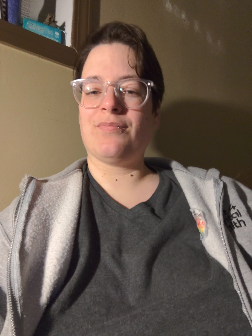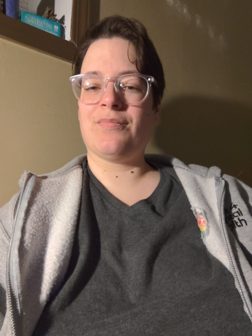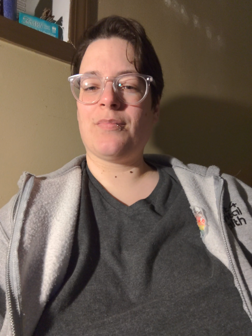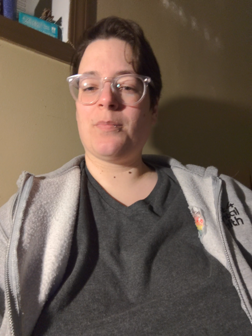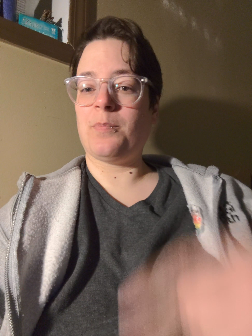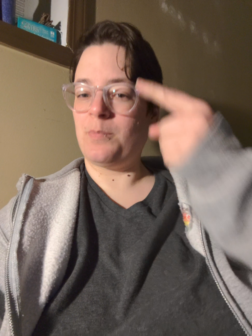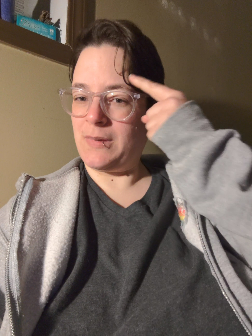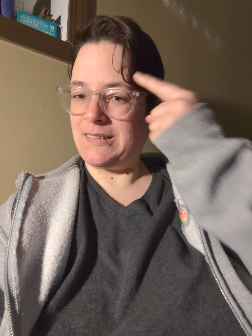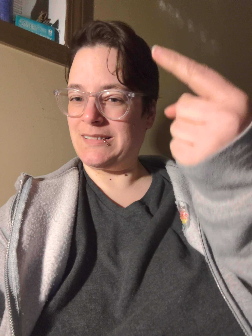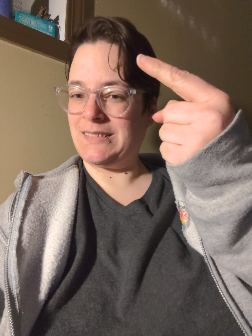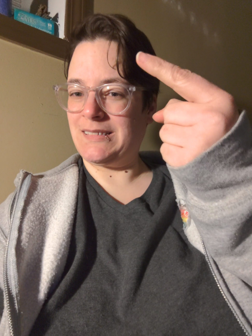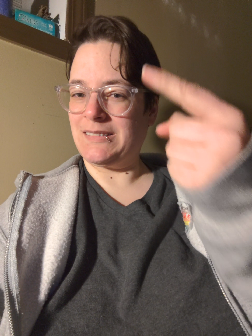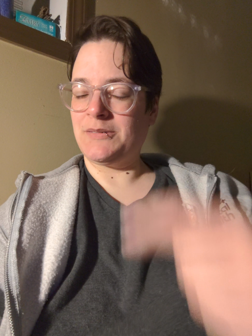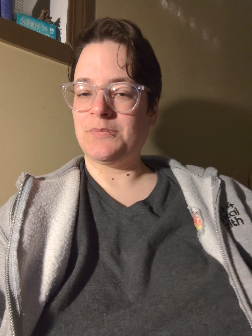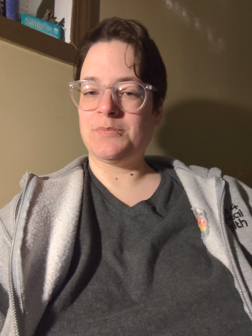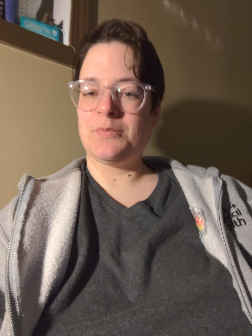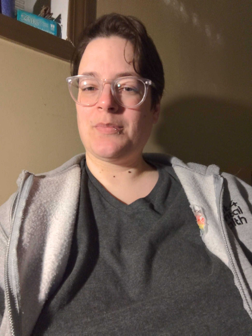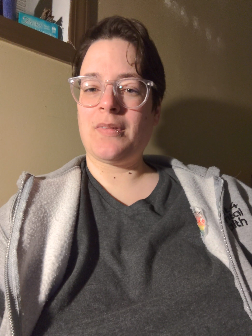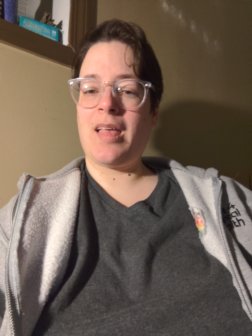penny